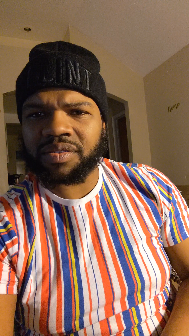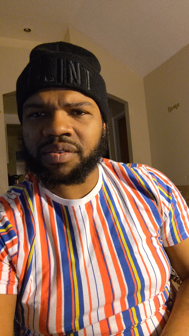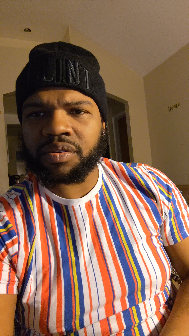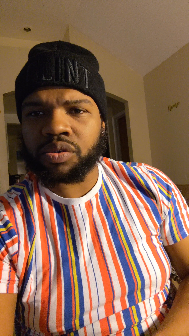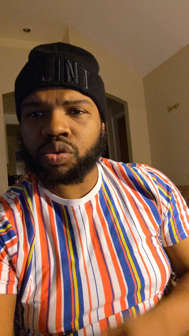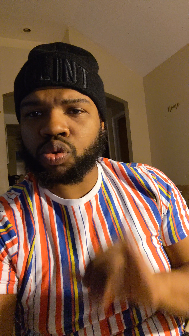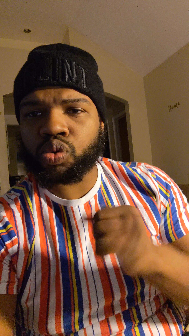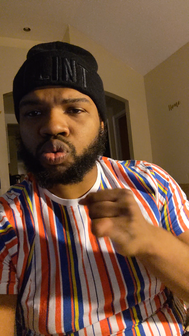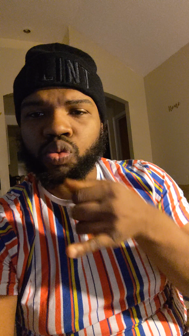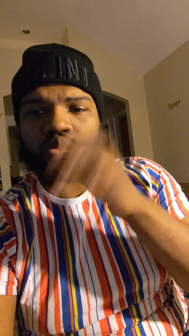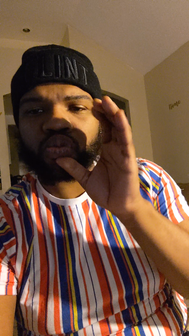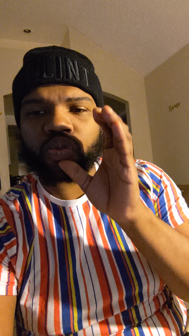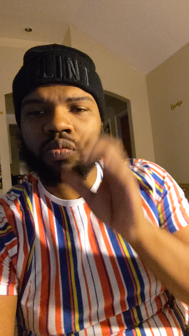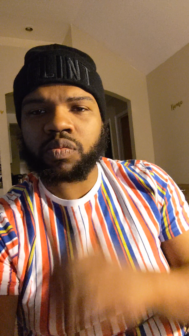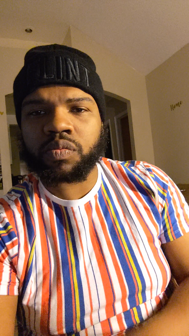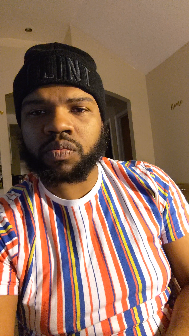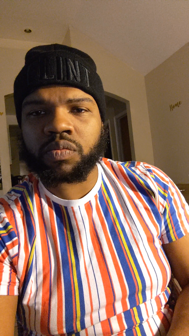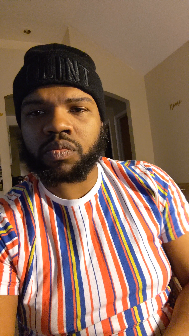juice